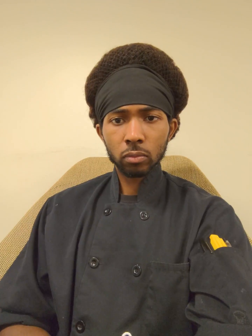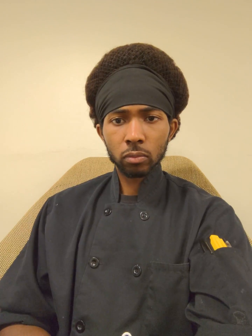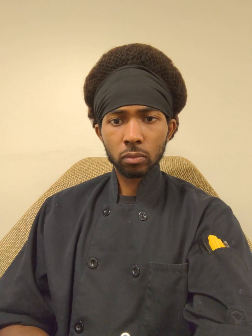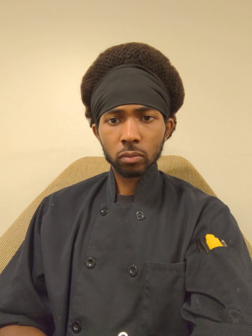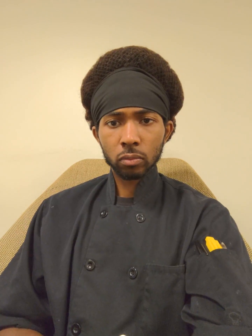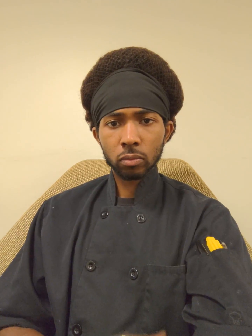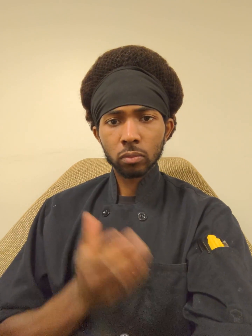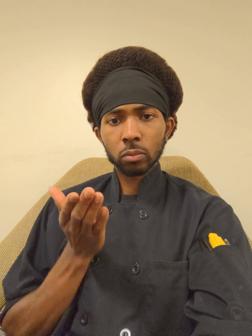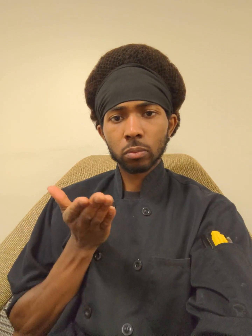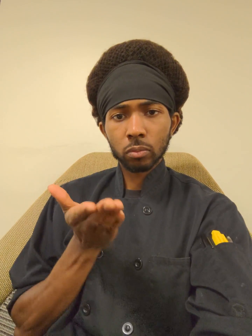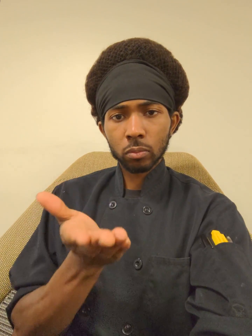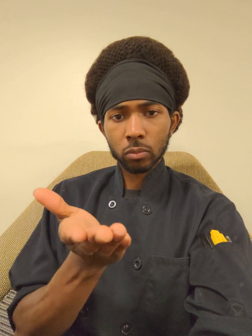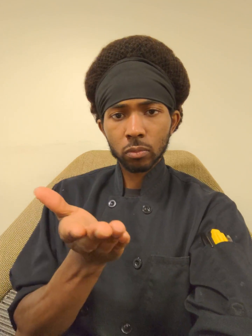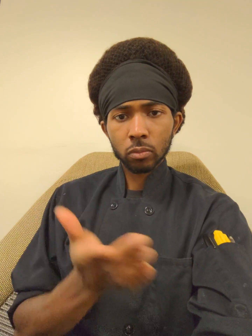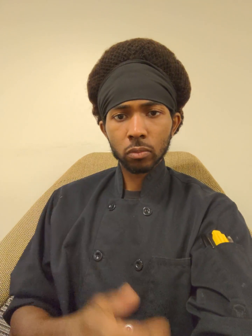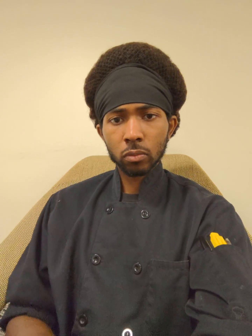oven